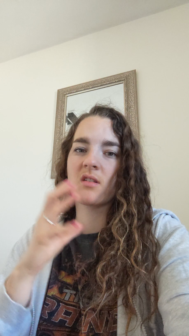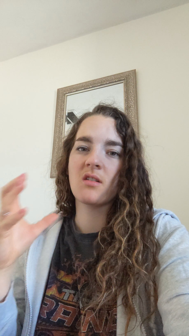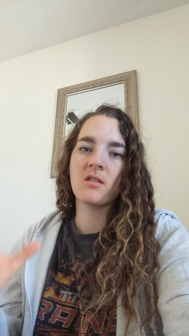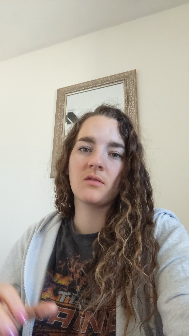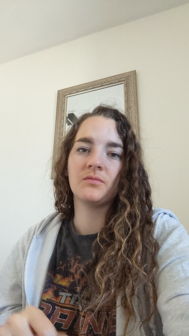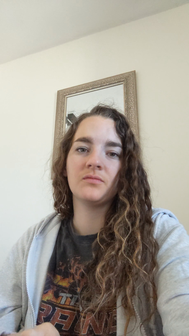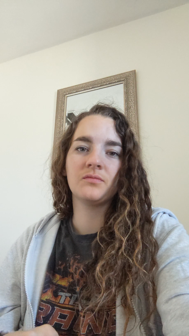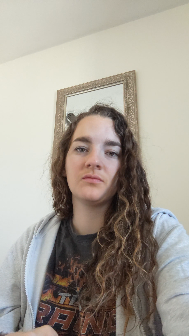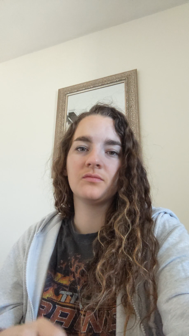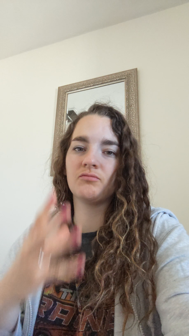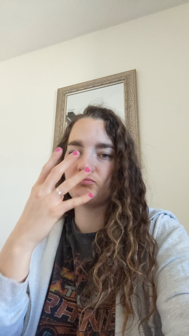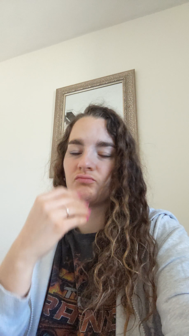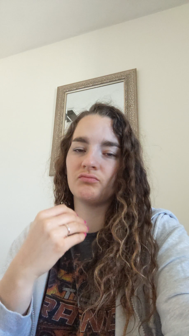asleep